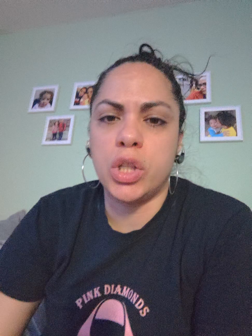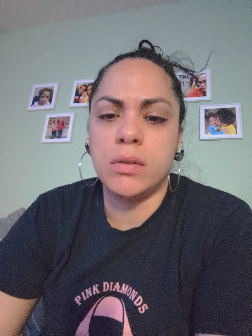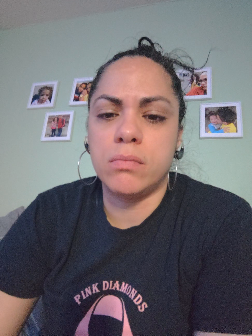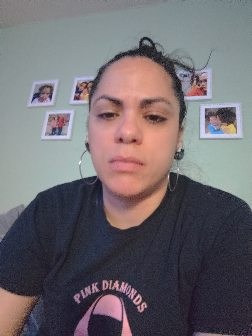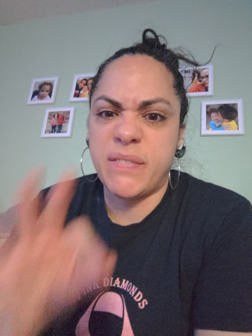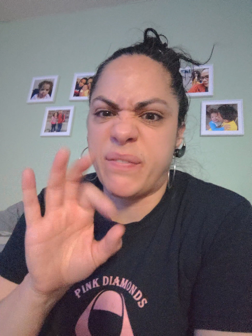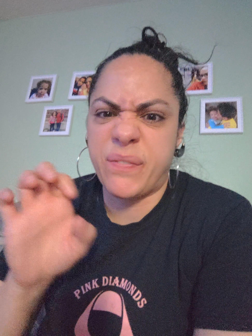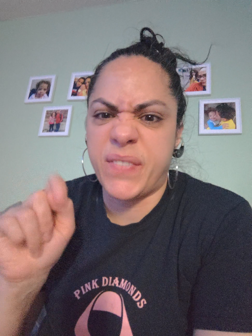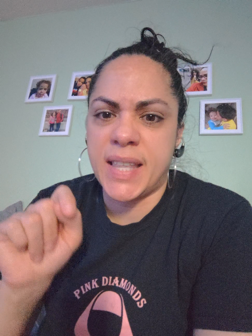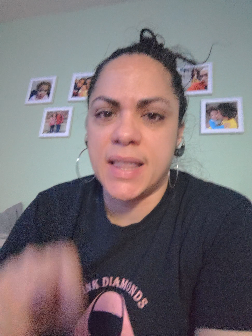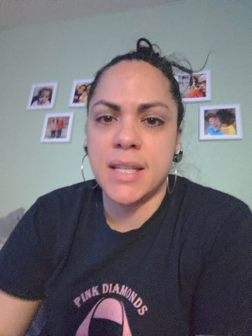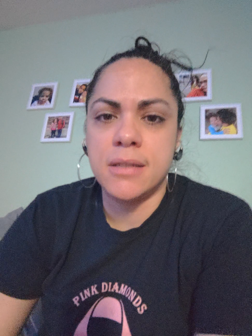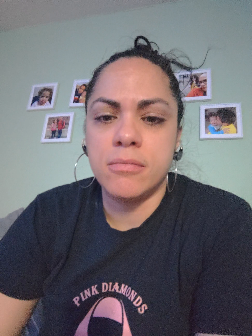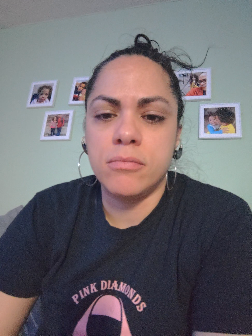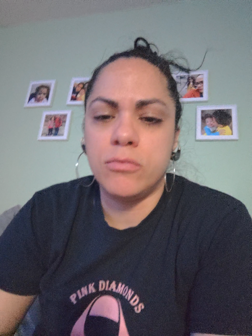feet